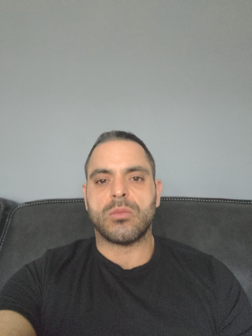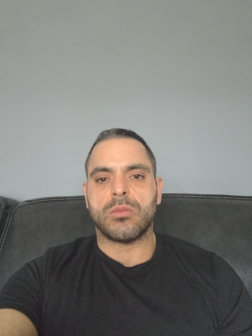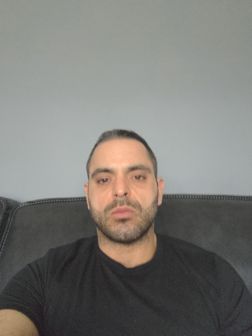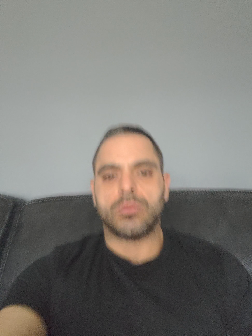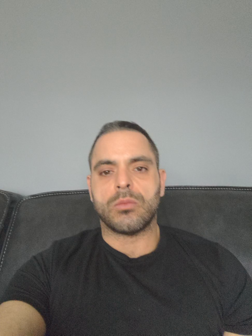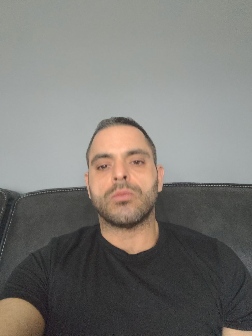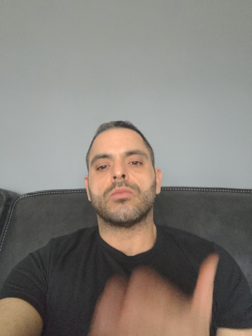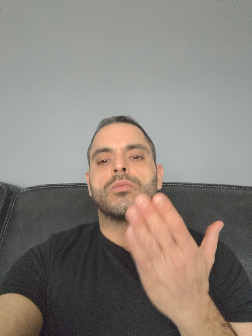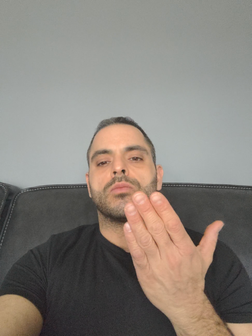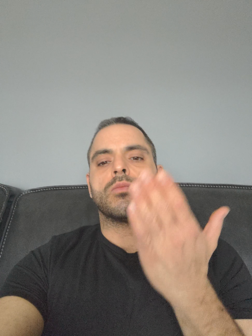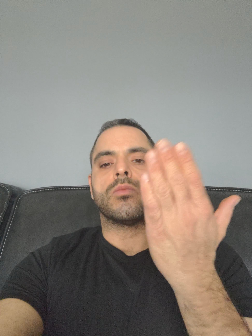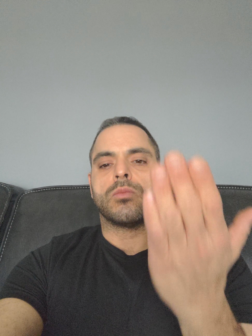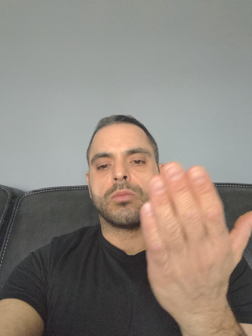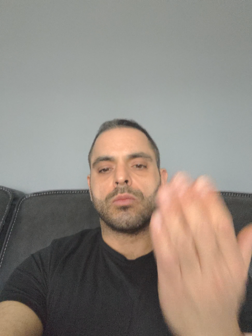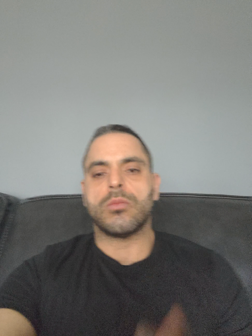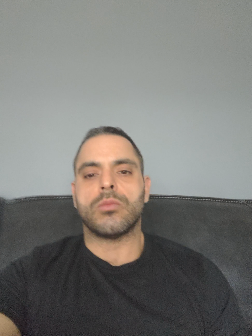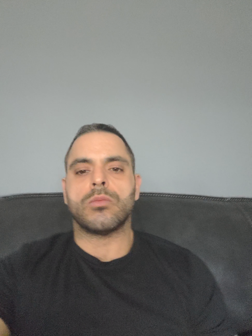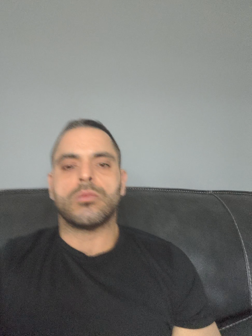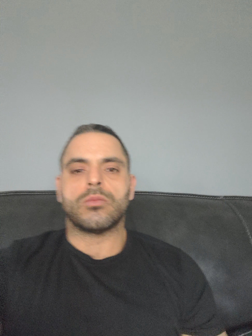there